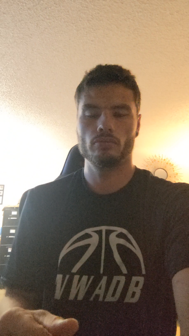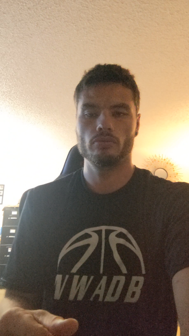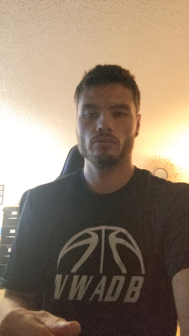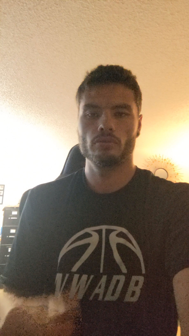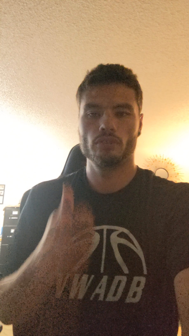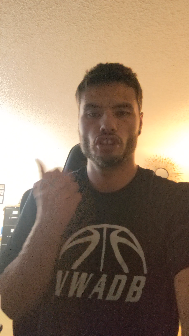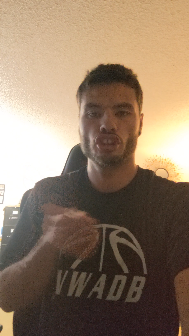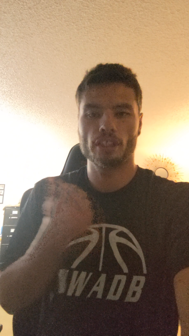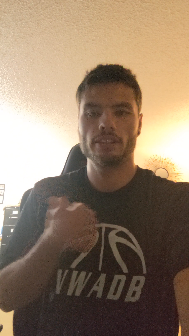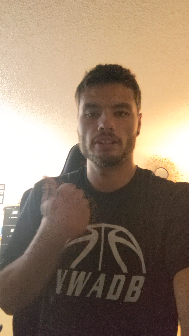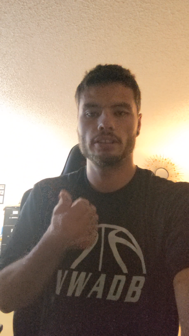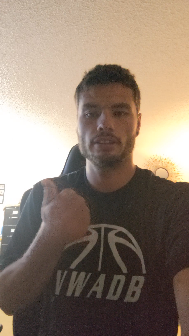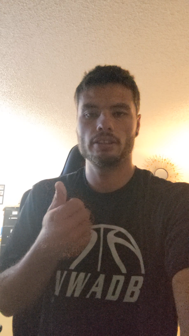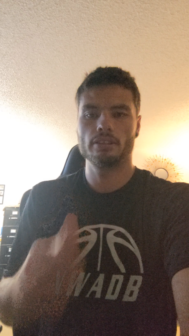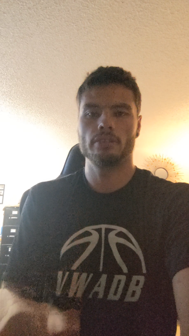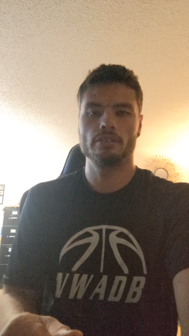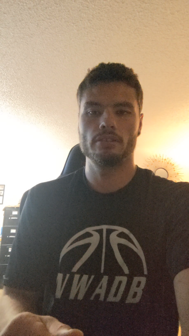chase